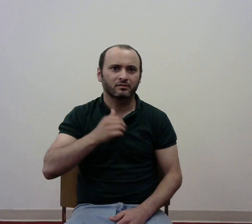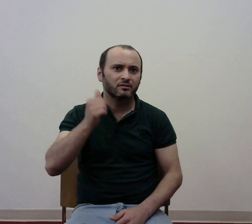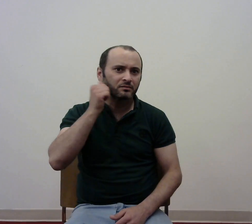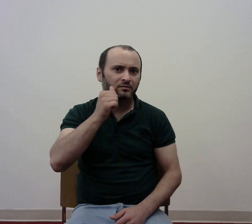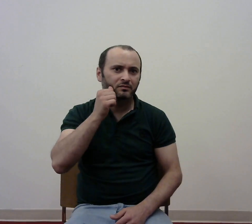sabah